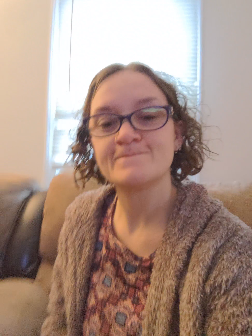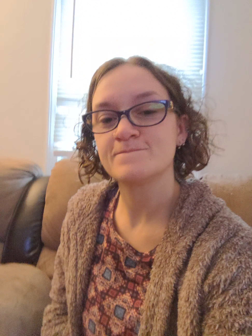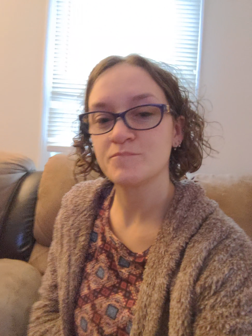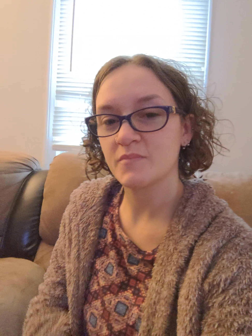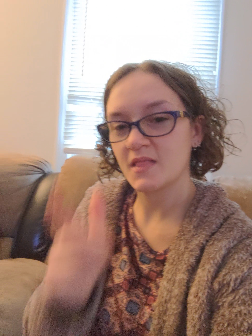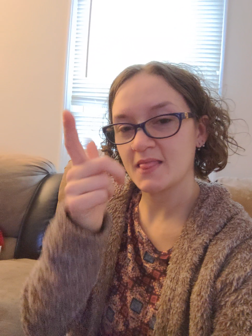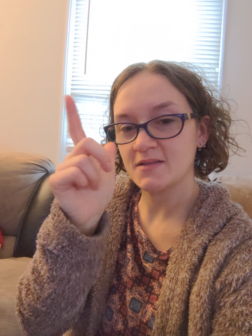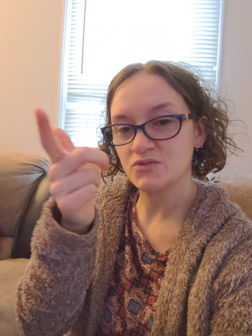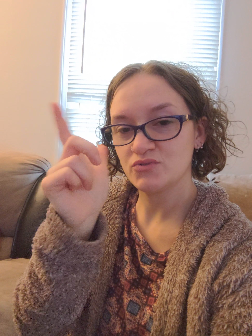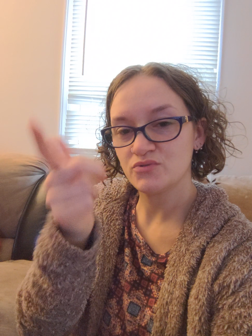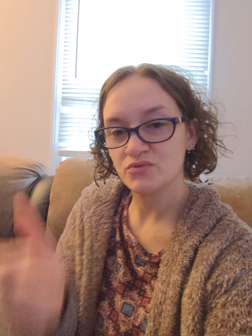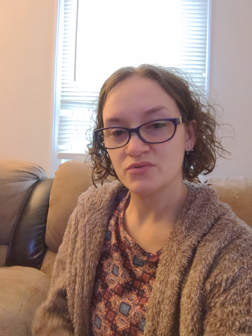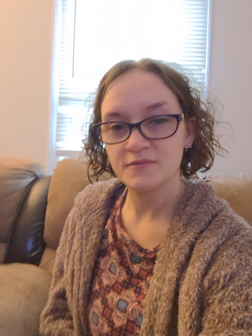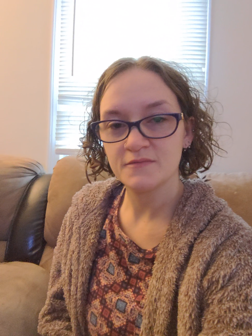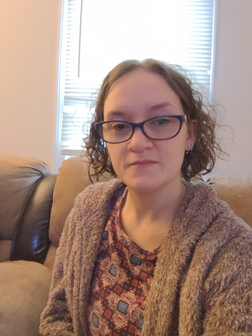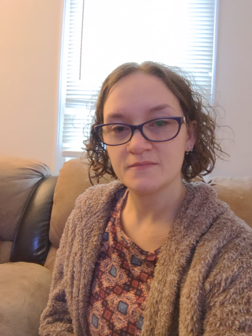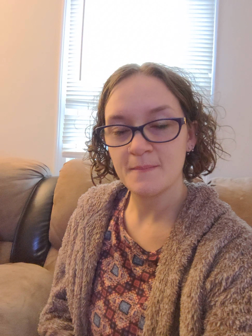later